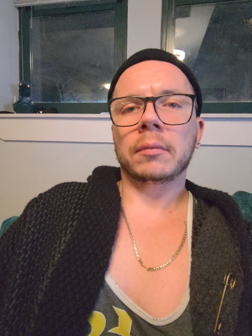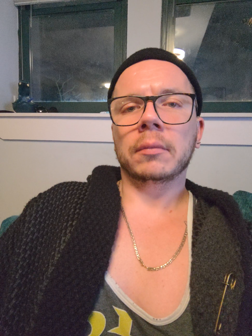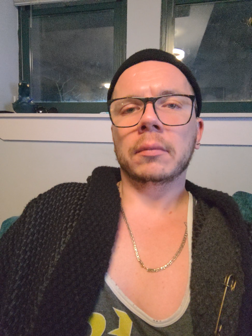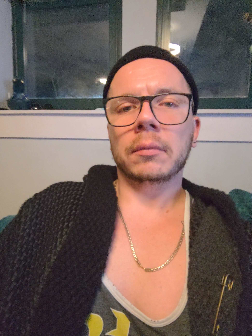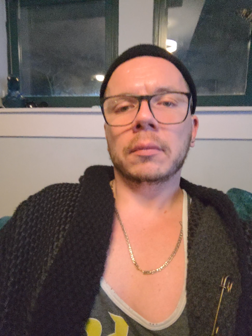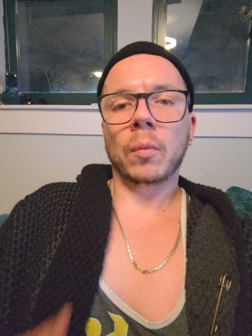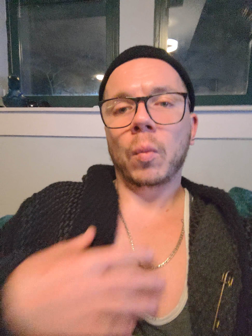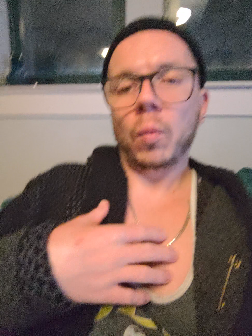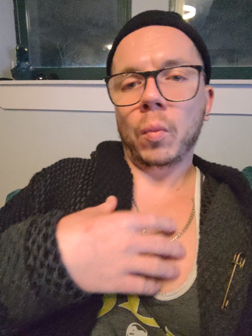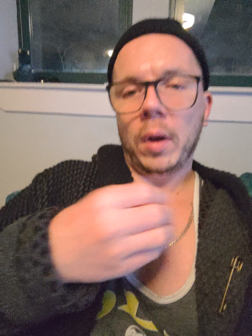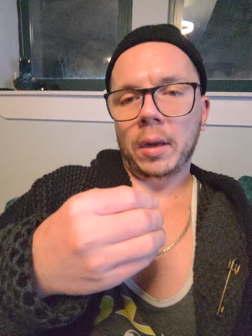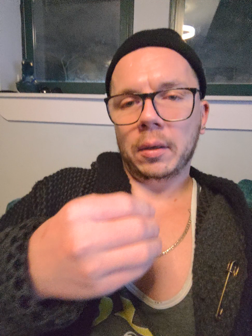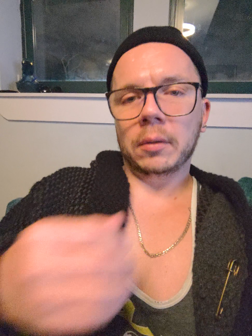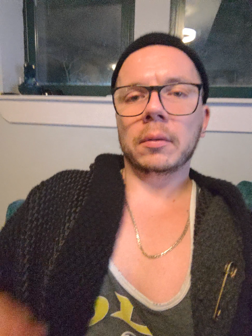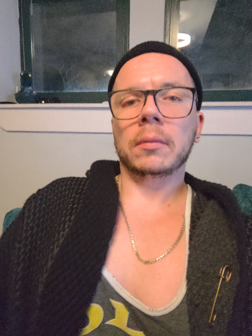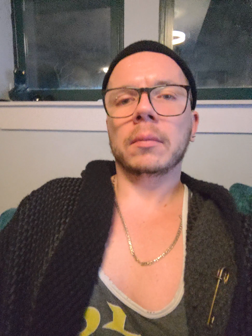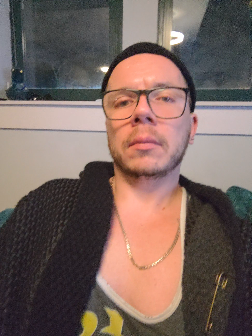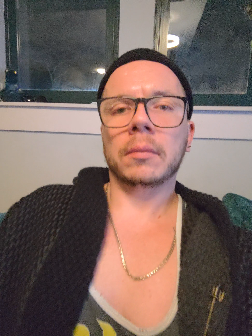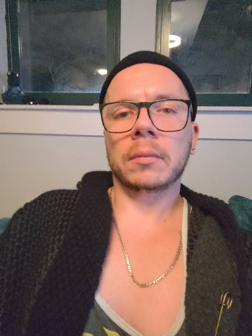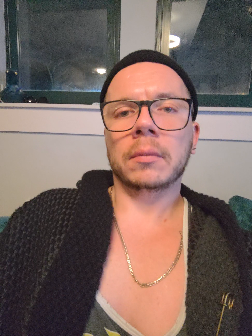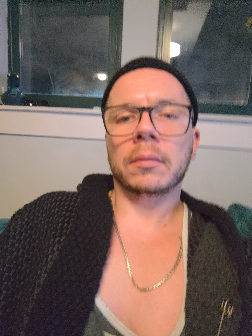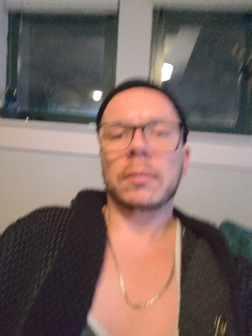white